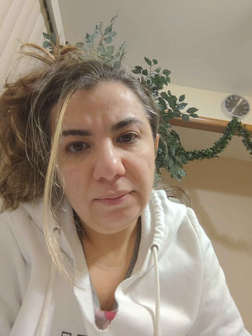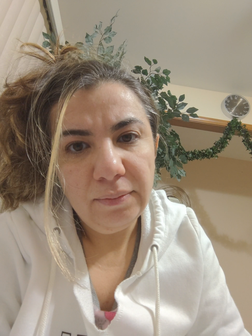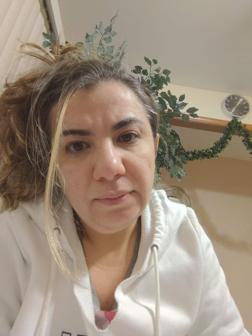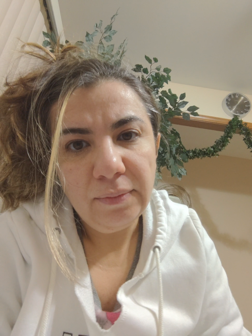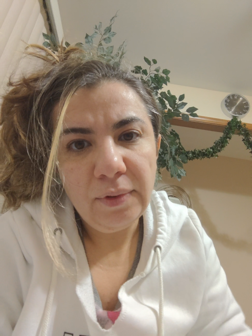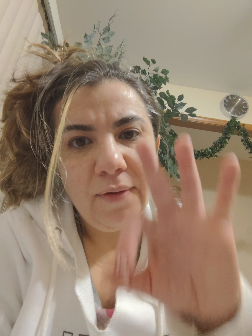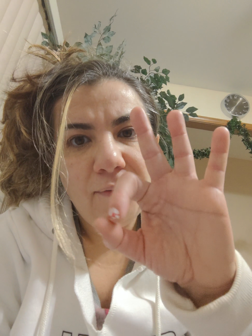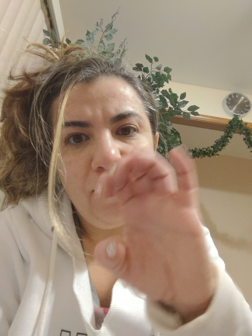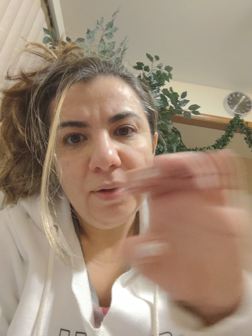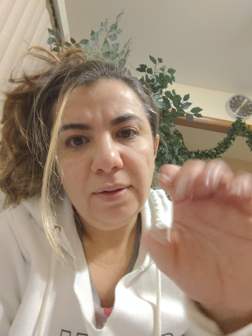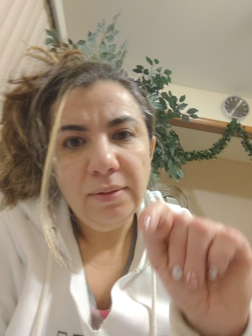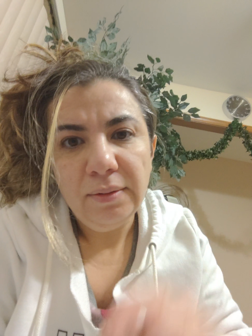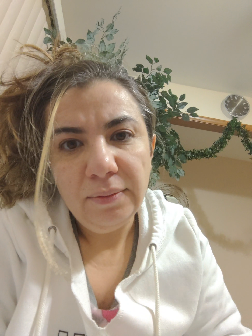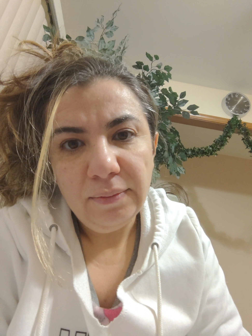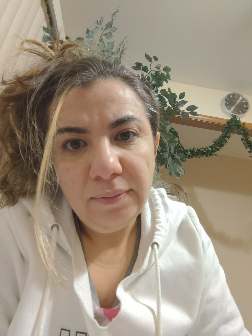feet